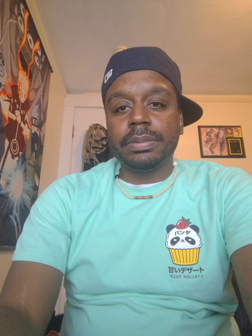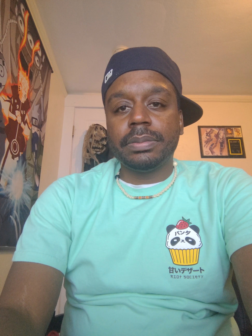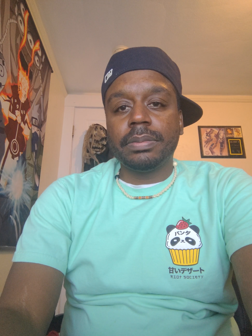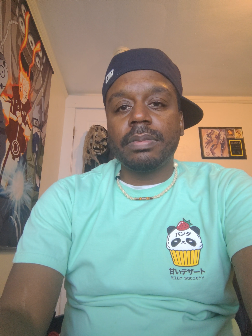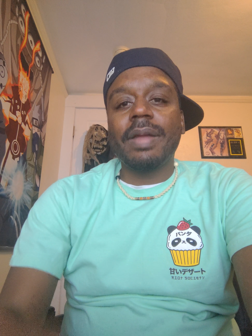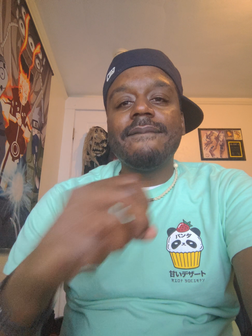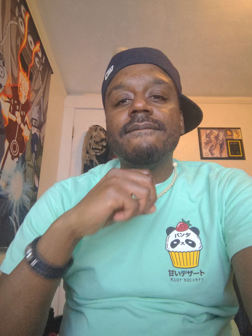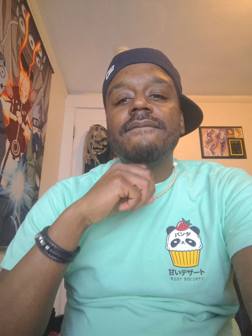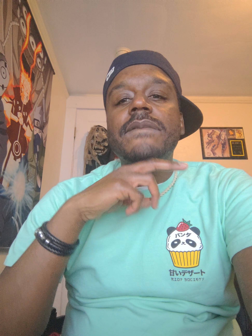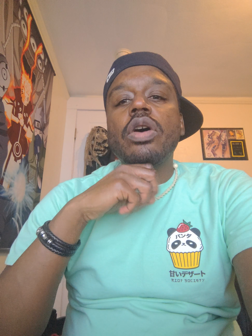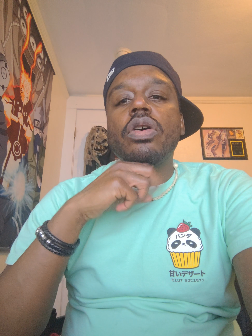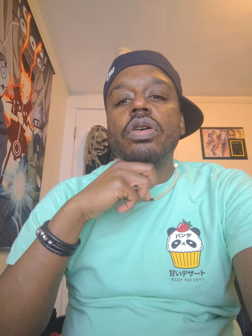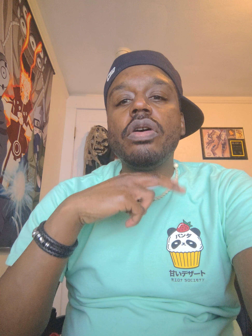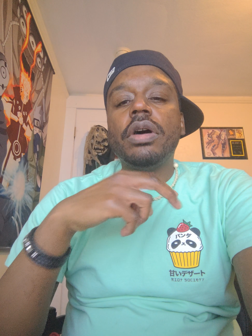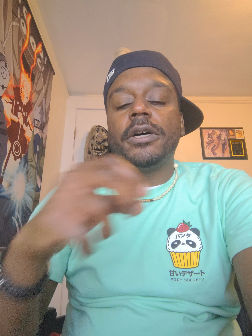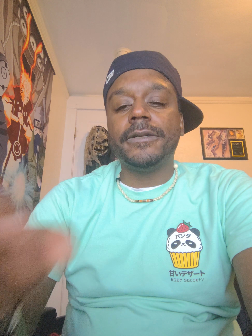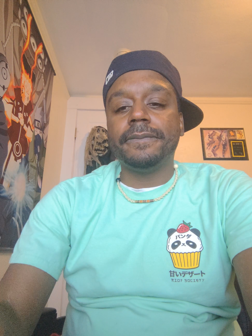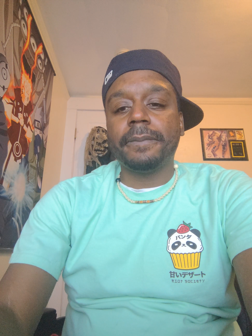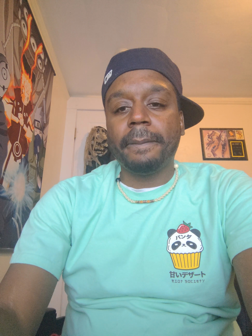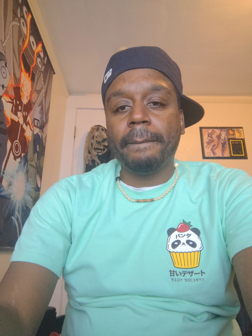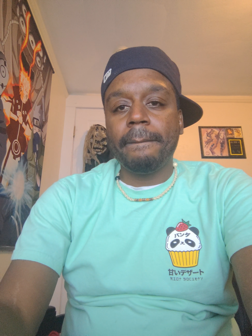frog